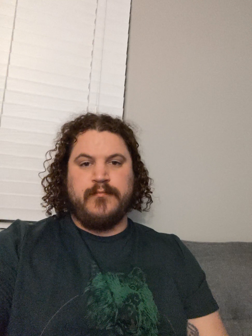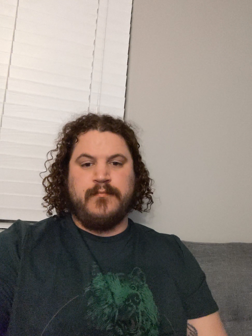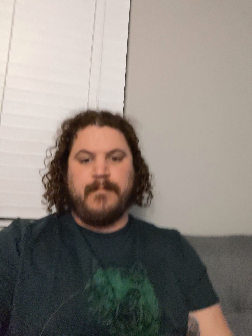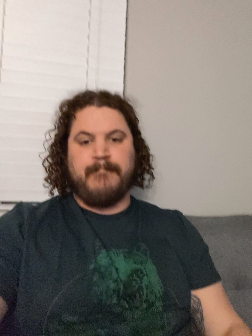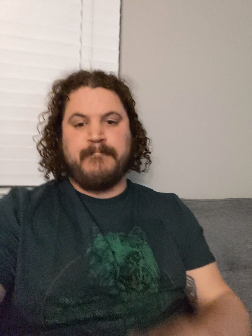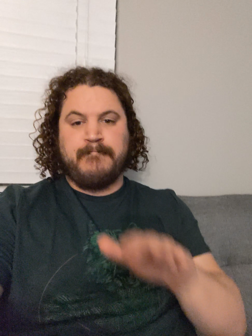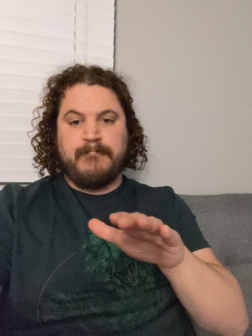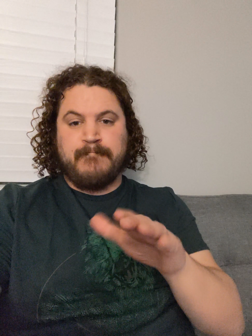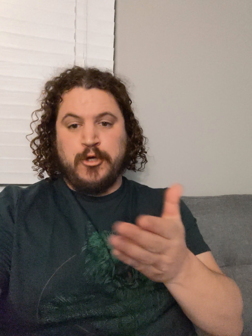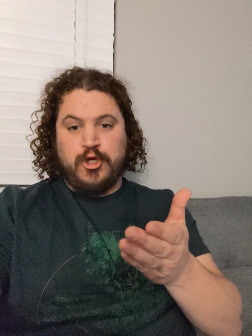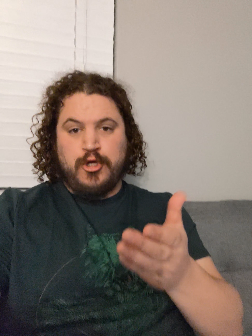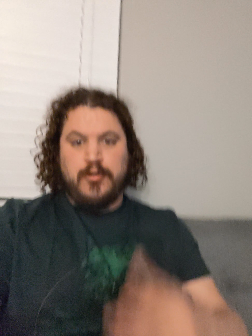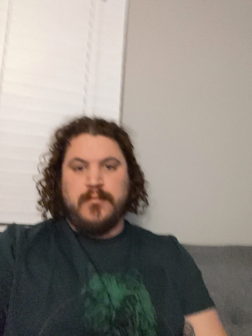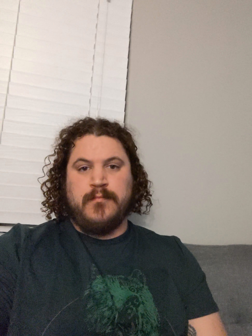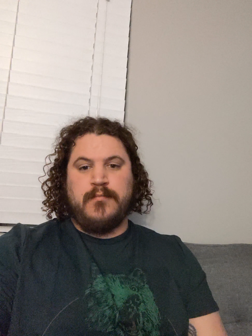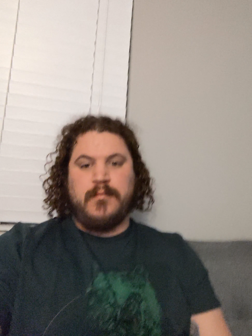book